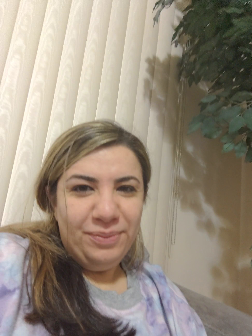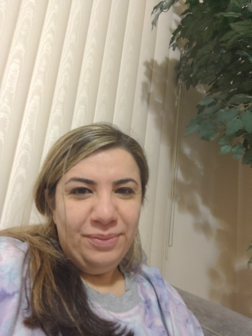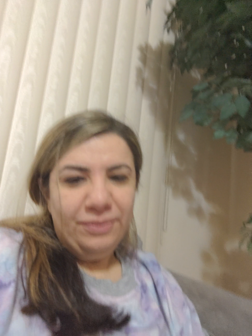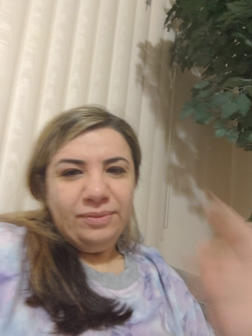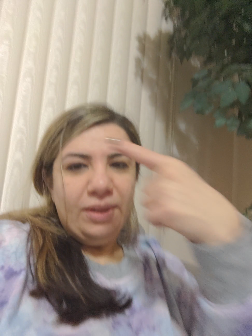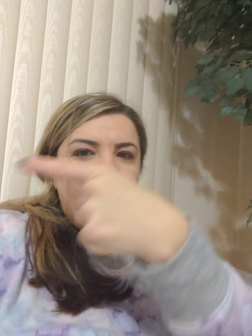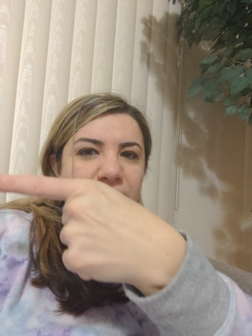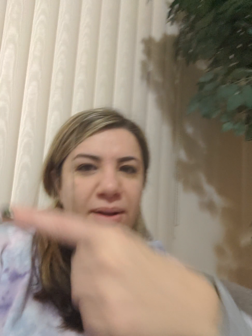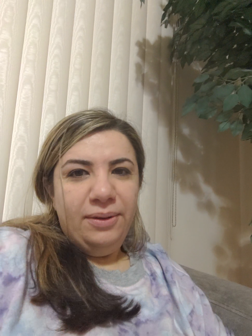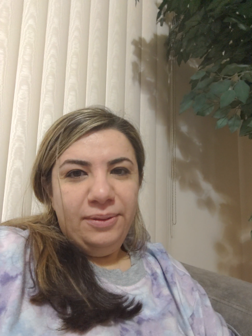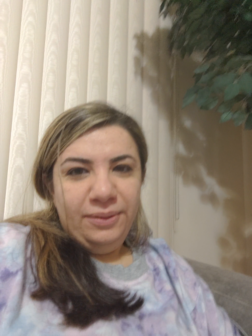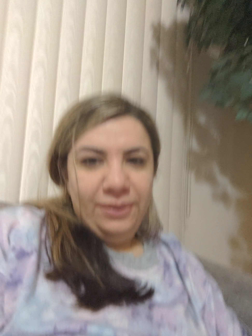he/she/it